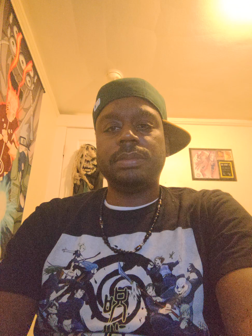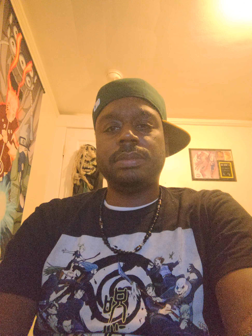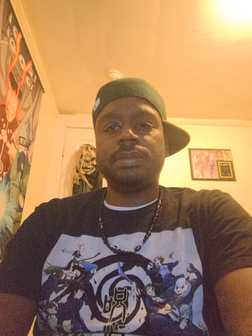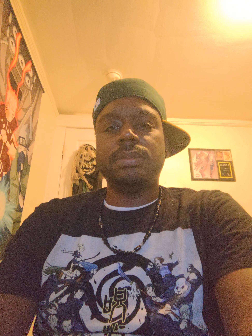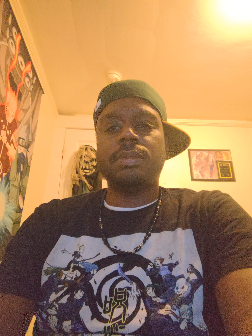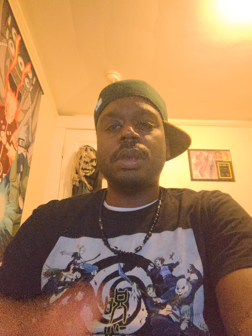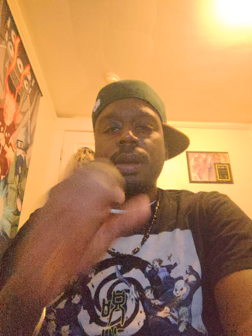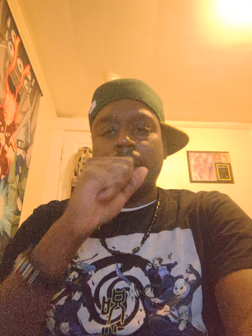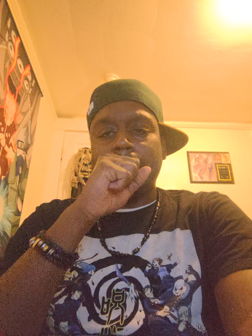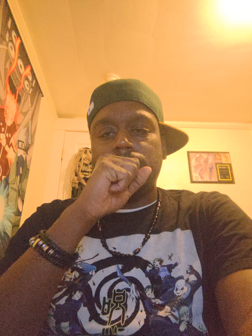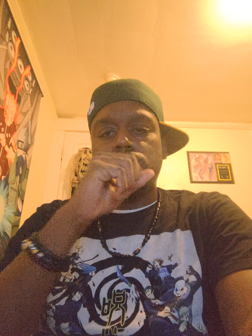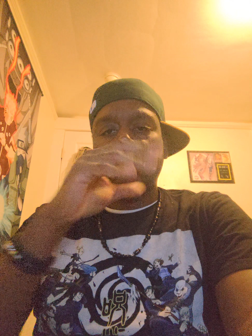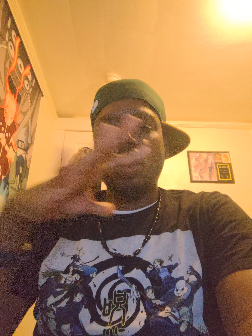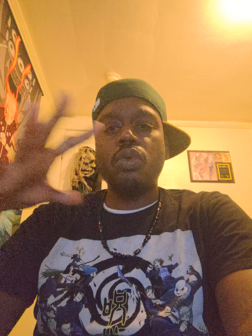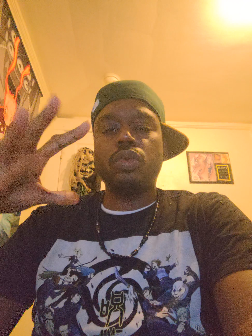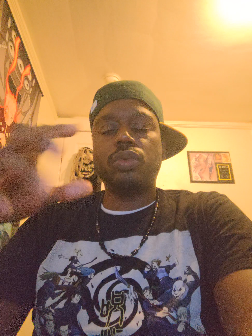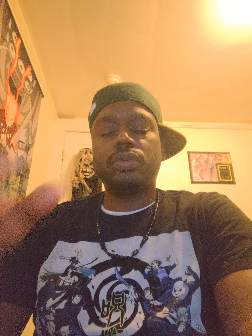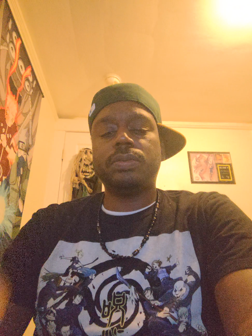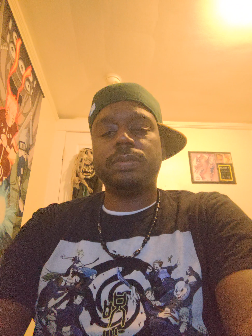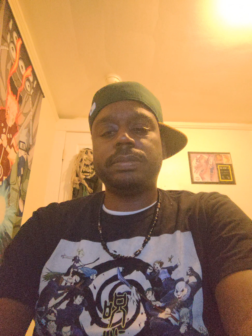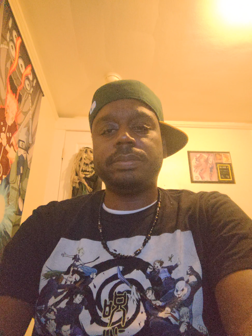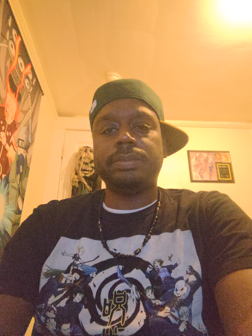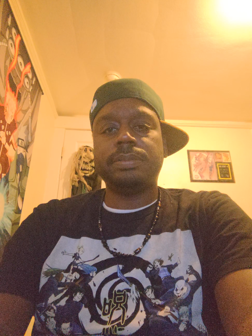balloon